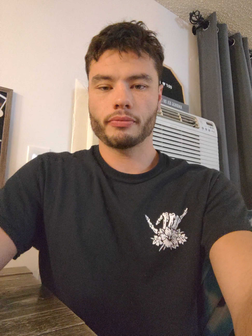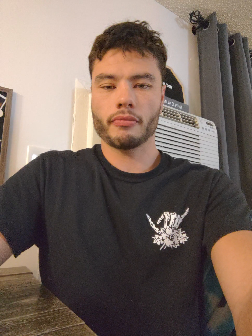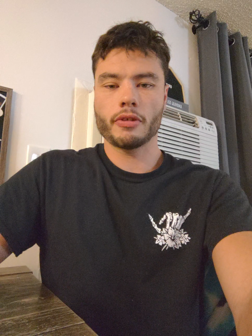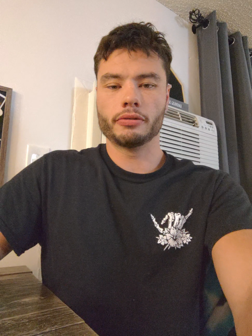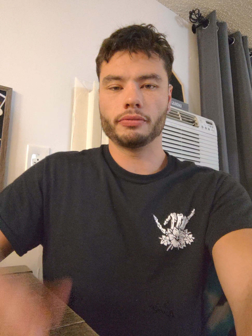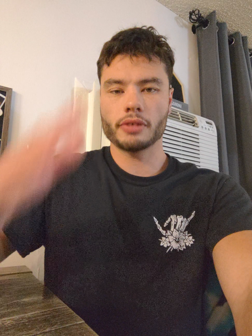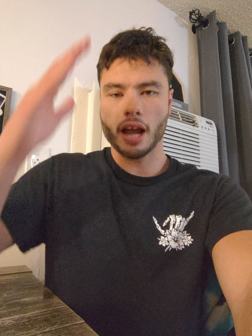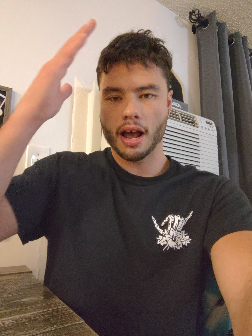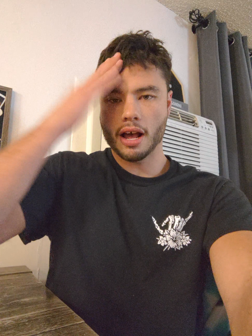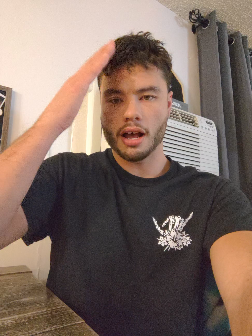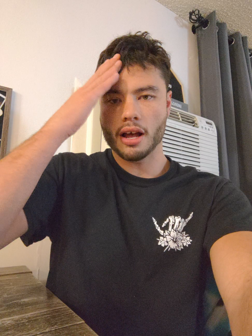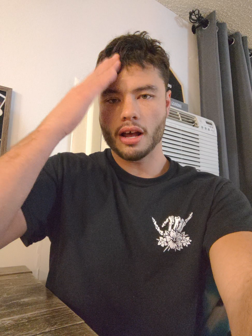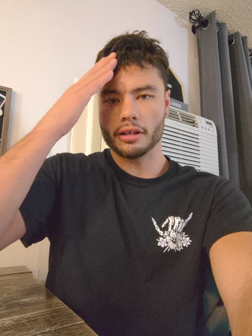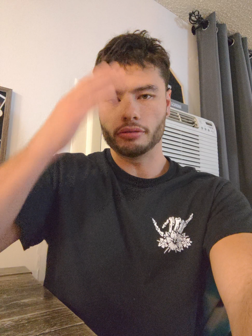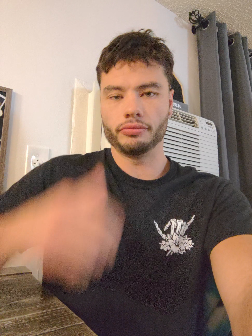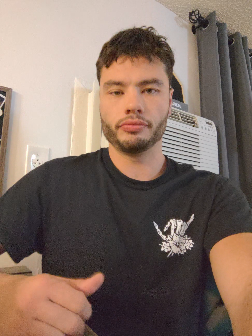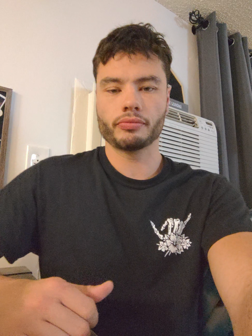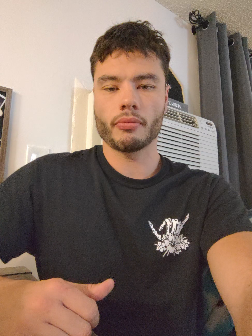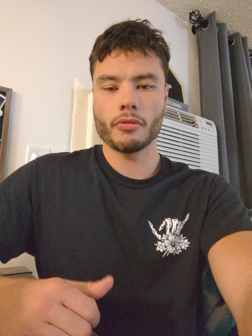hat